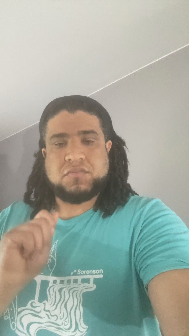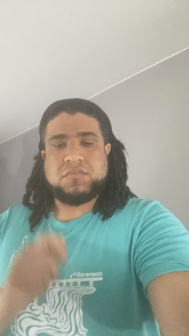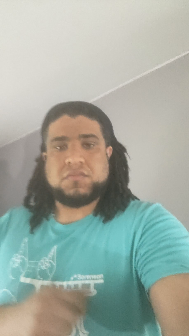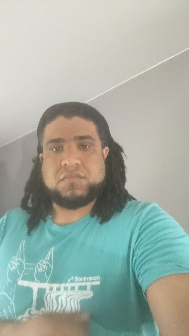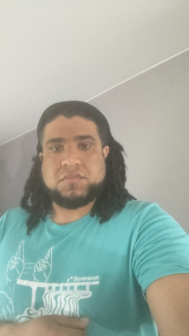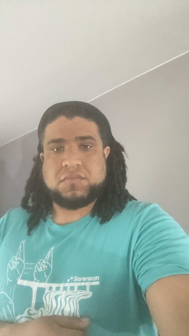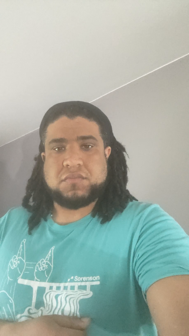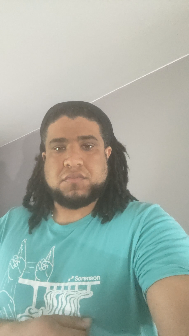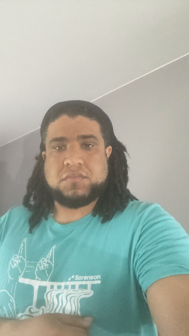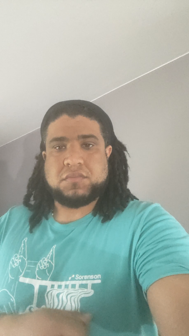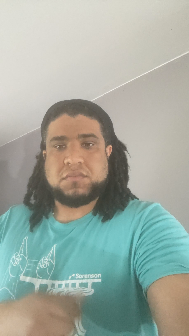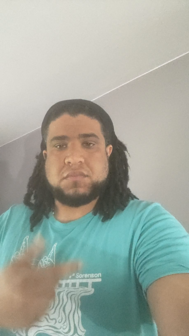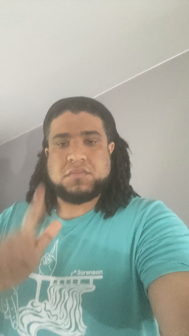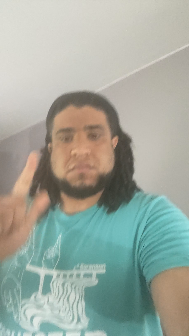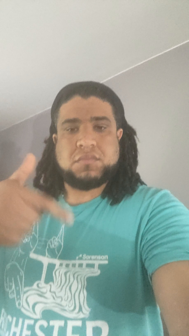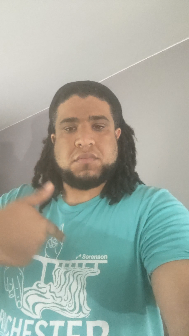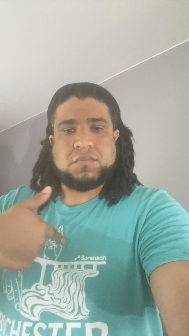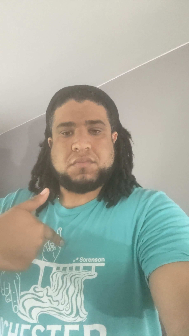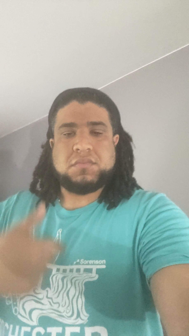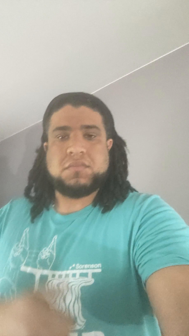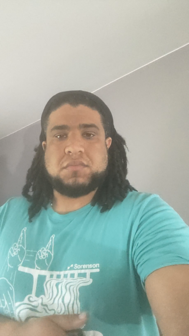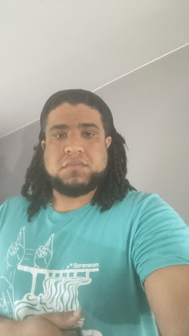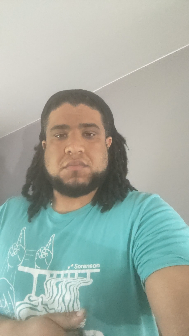let me